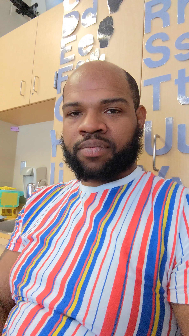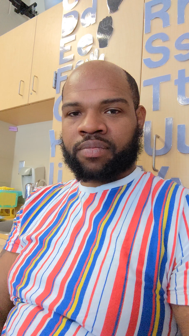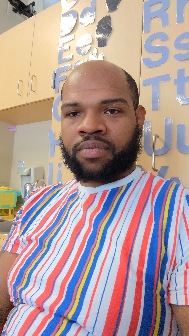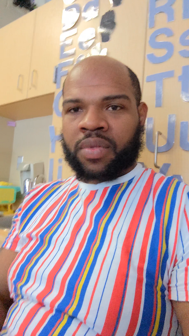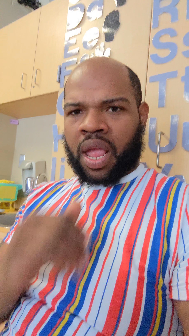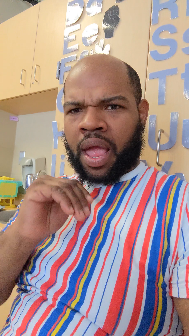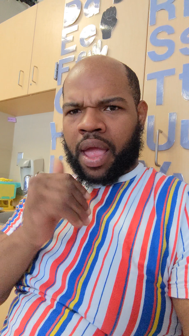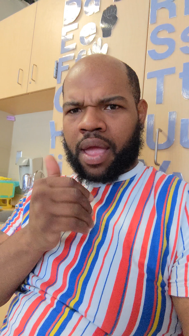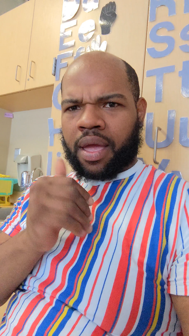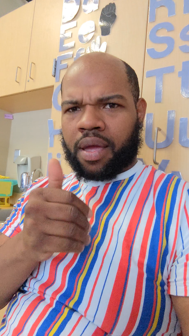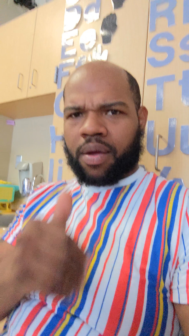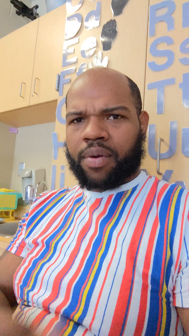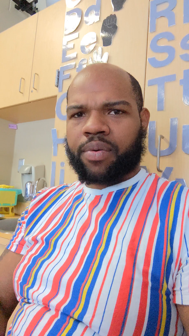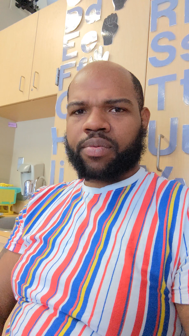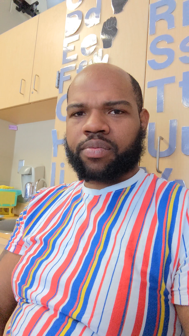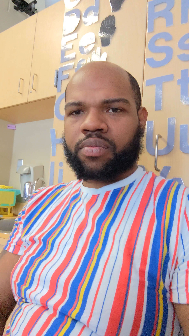how